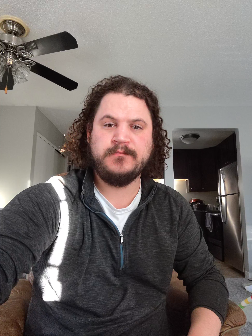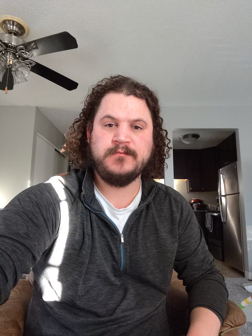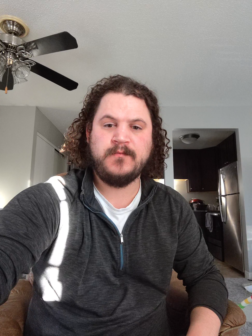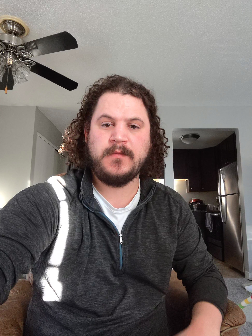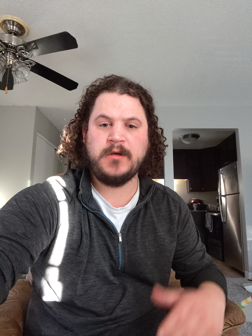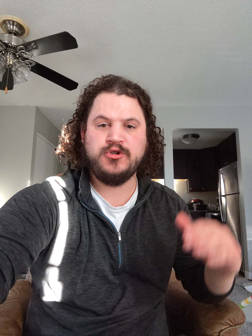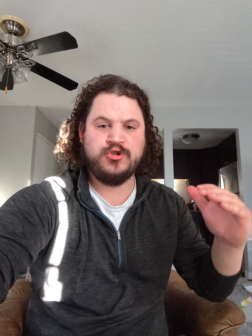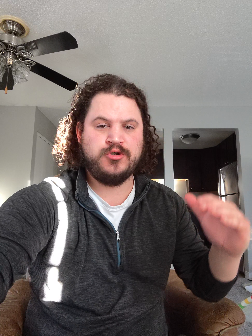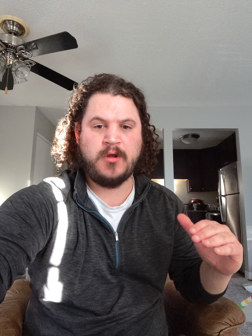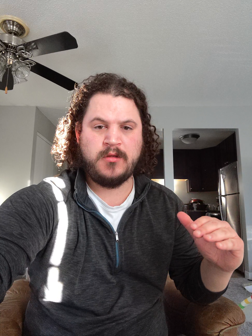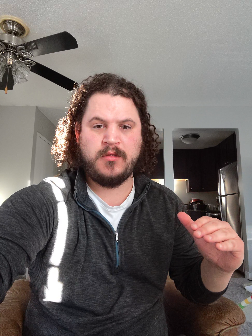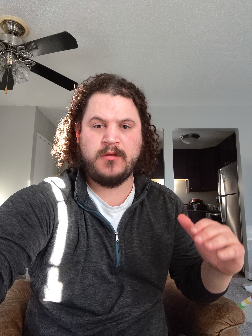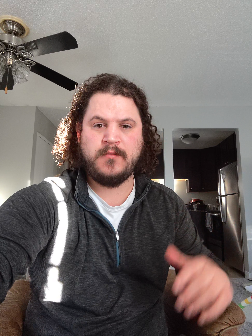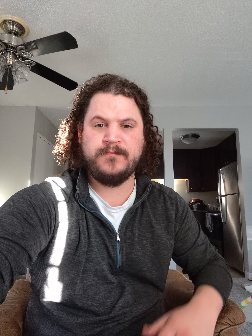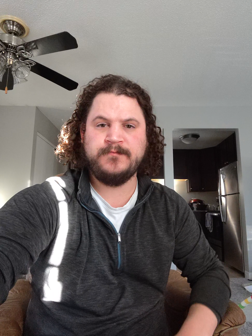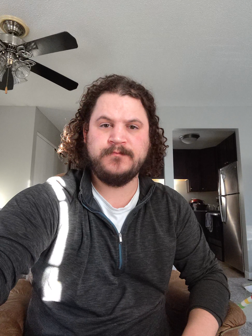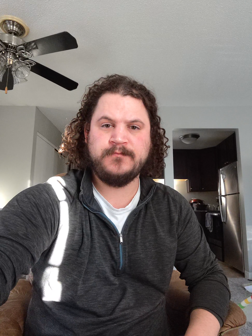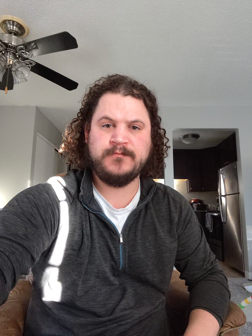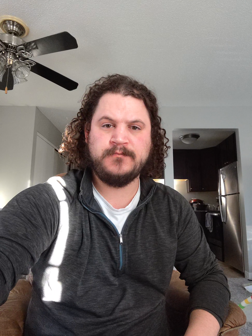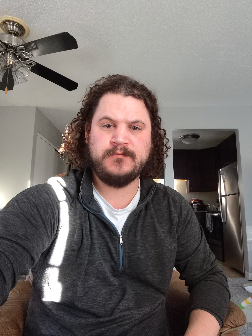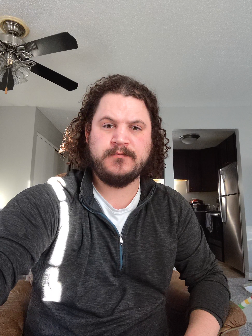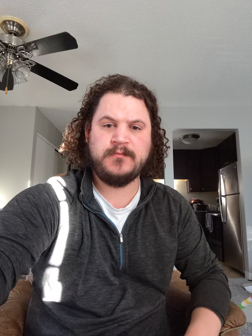child